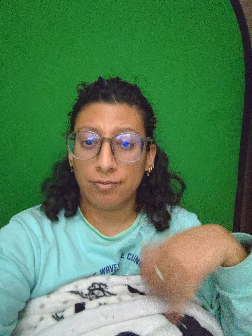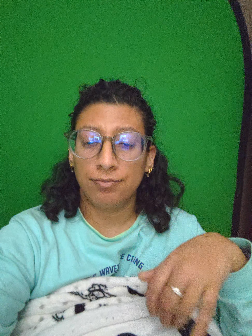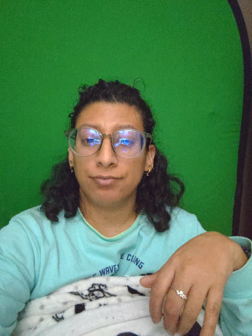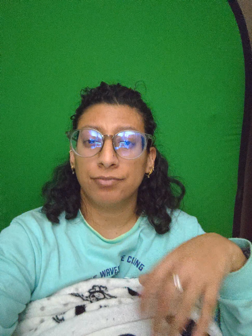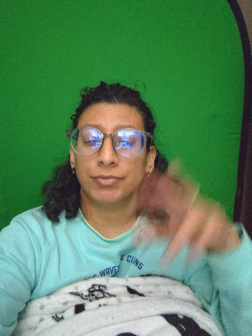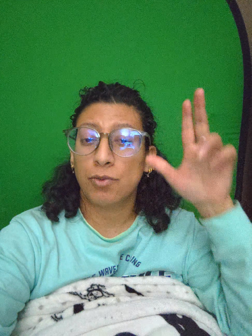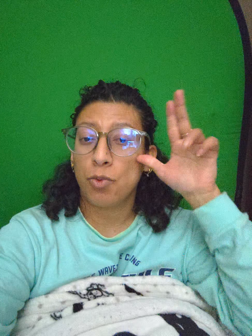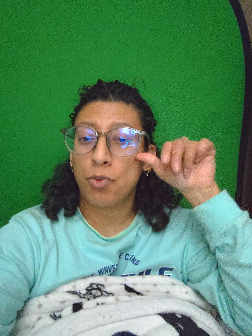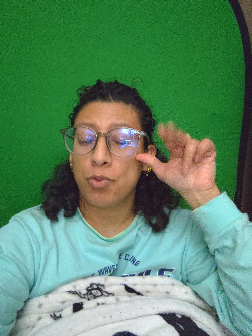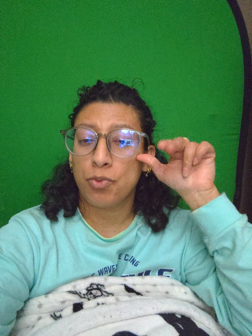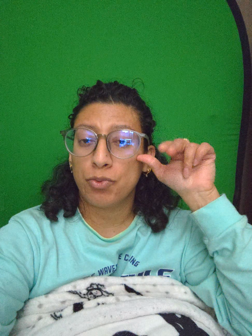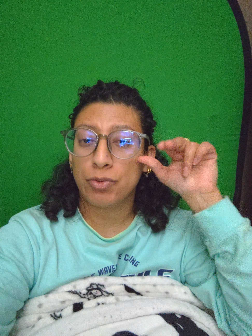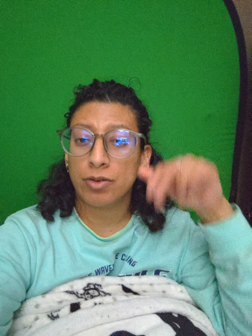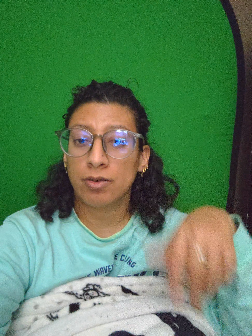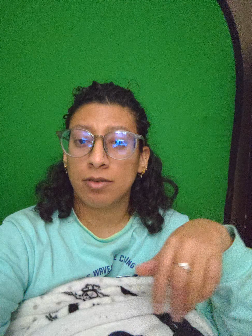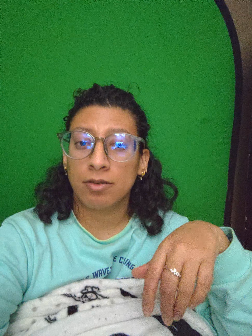horse